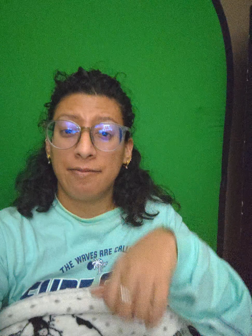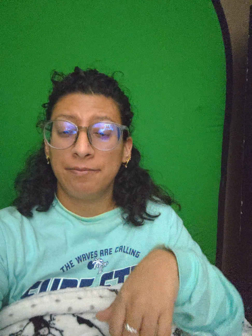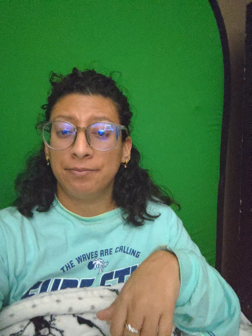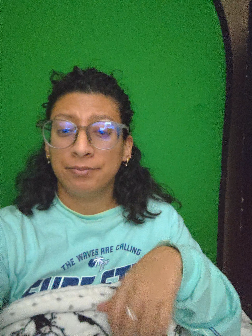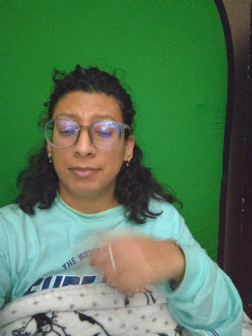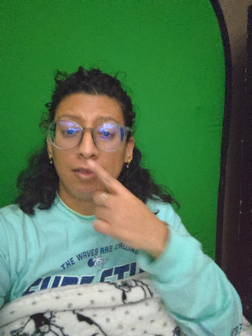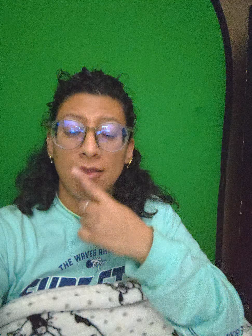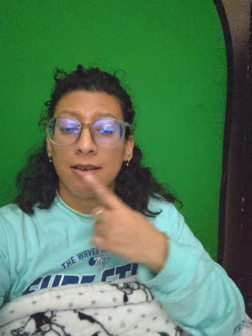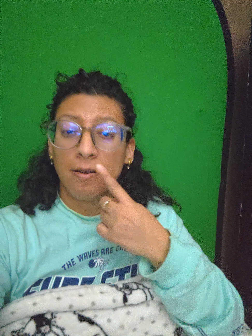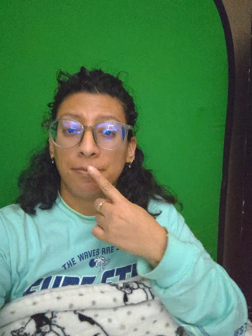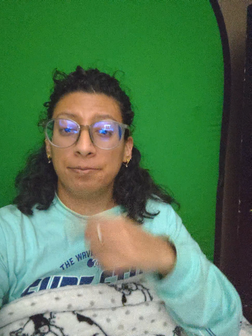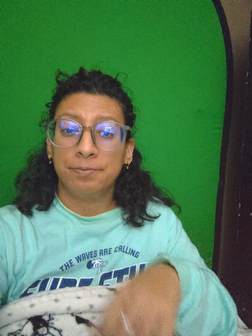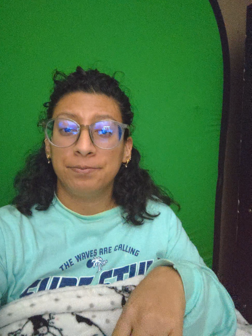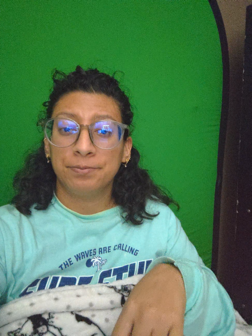lips